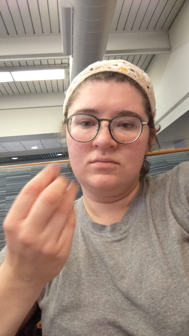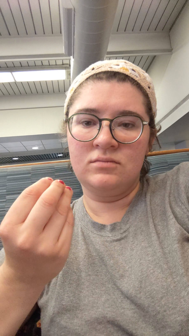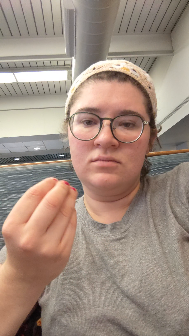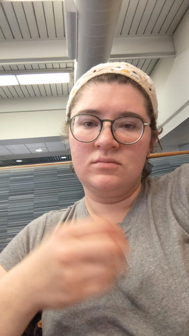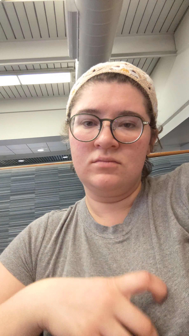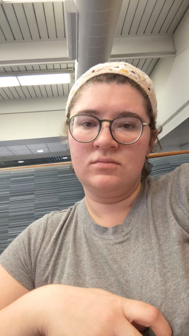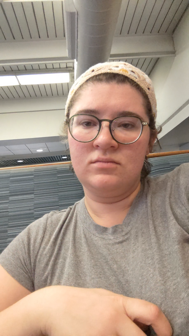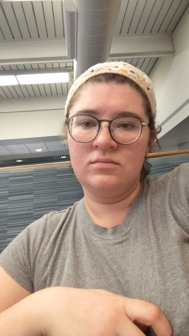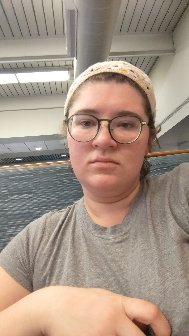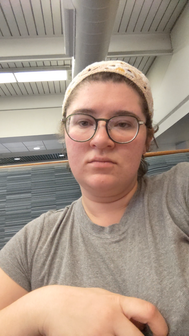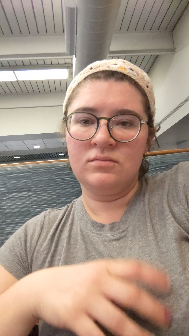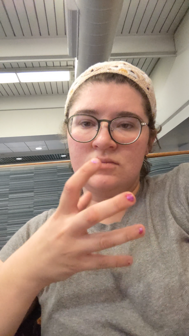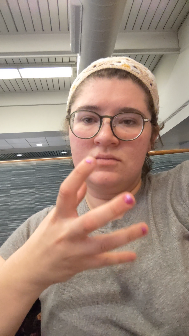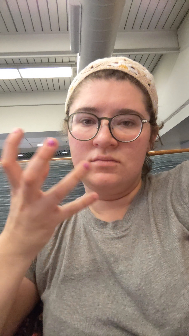a lot